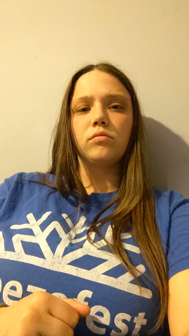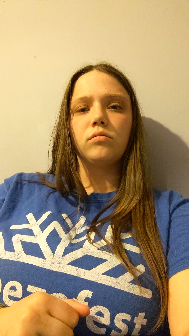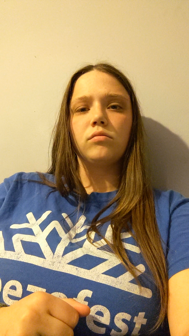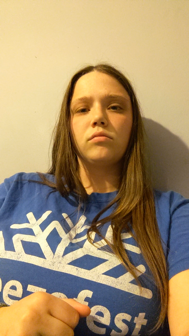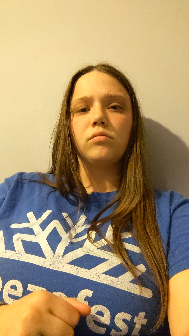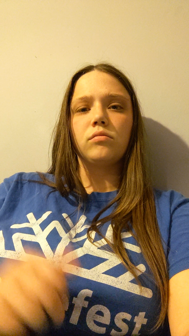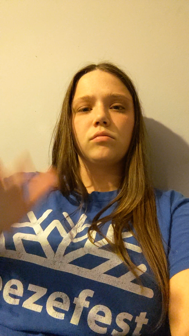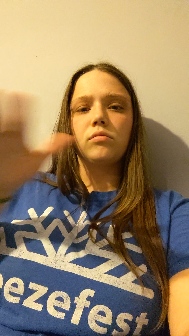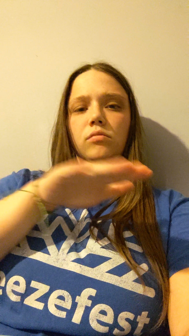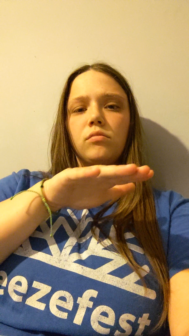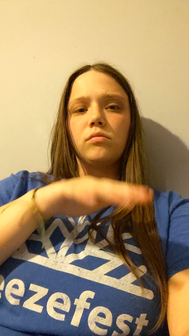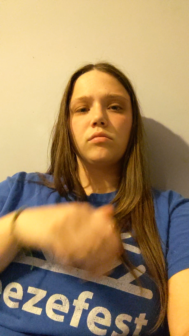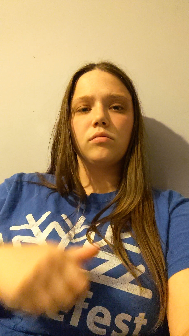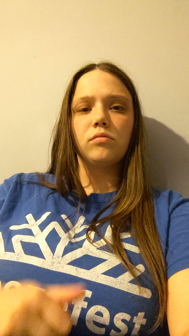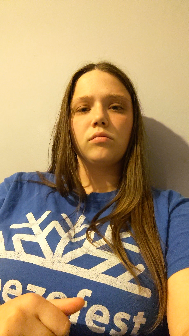full